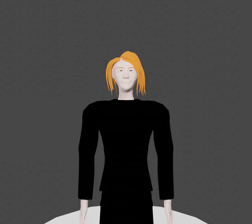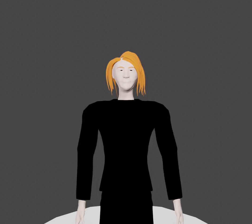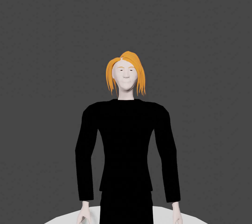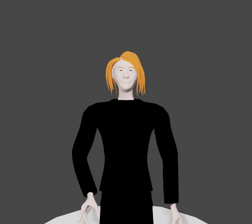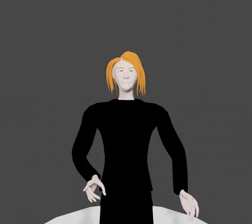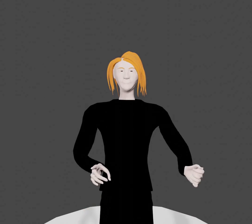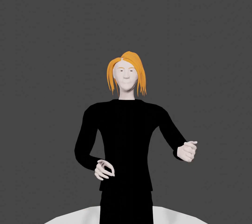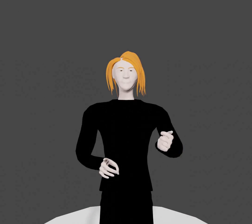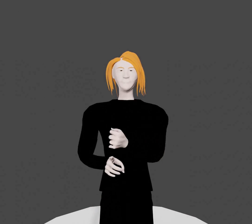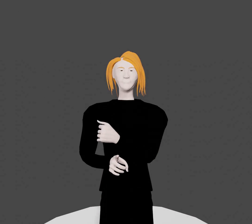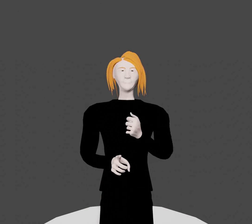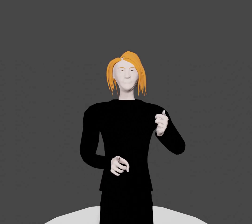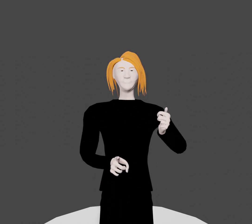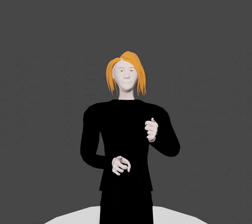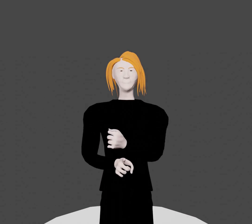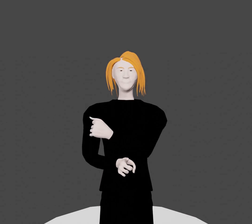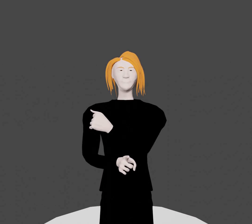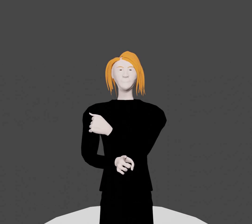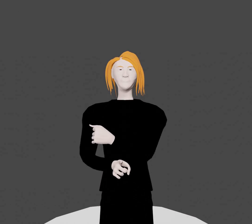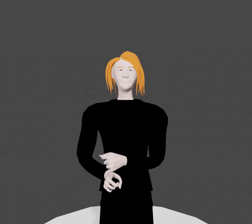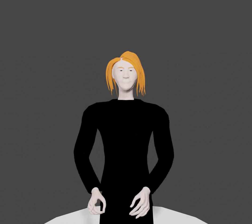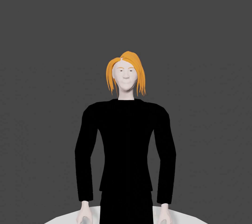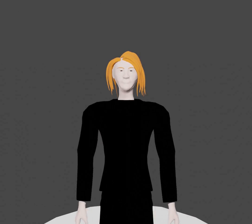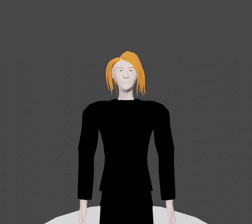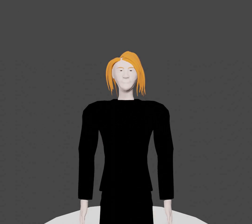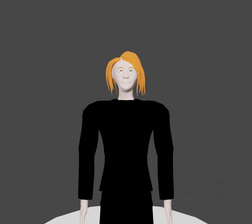Assault